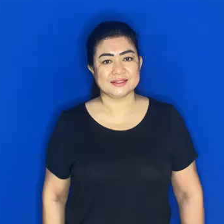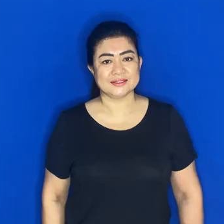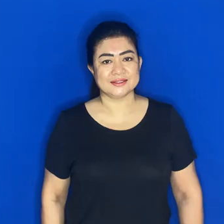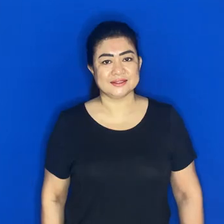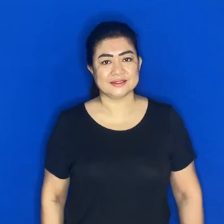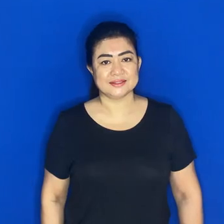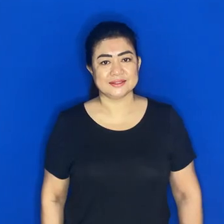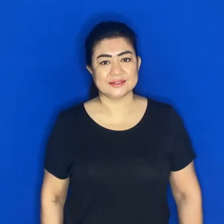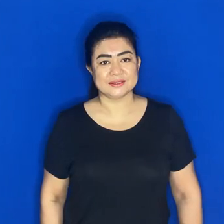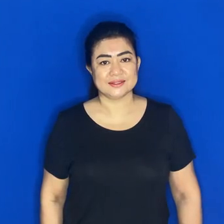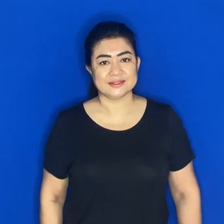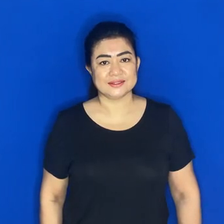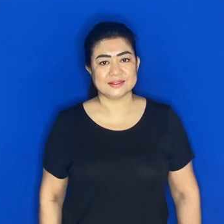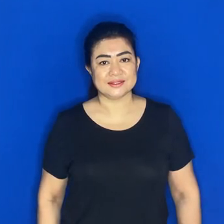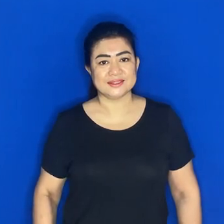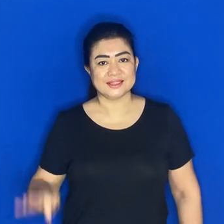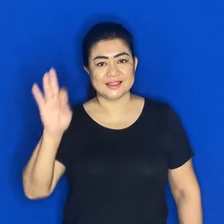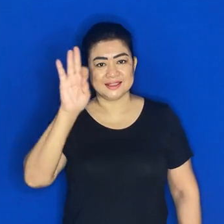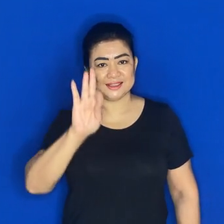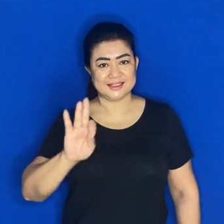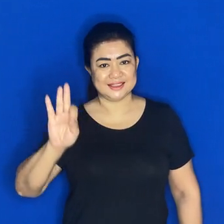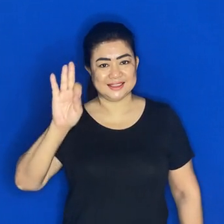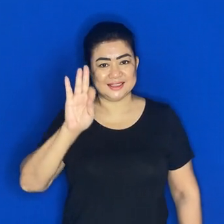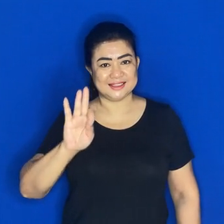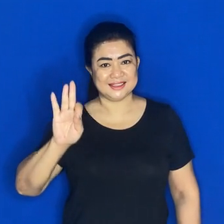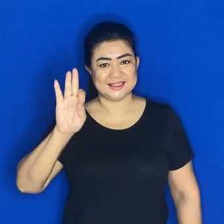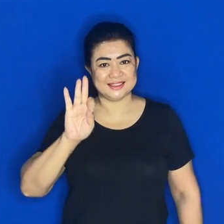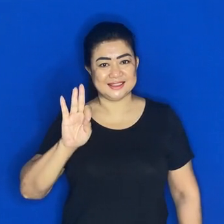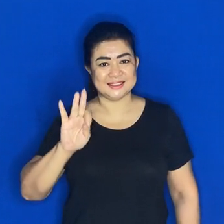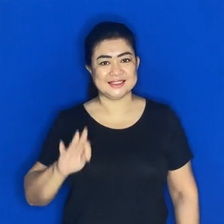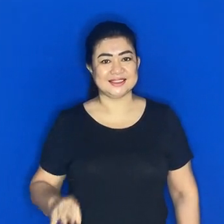friday